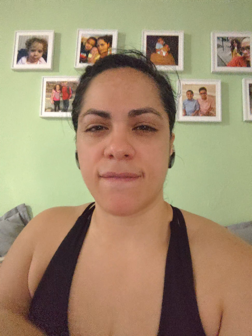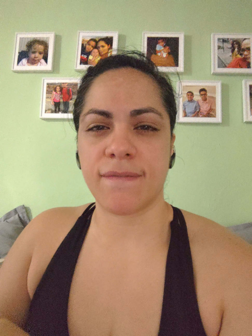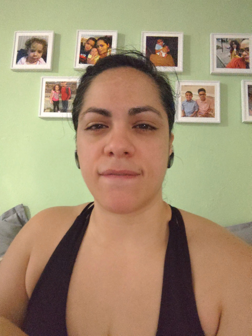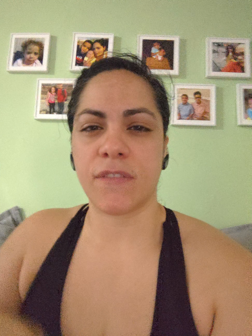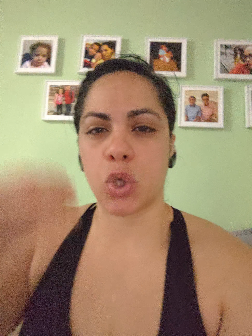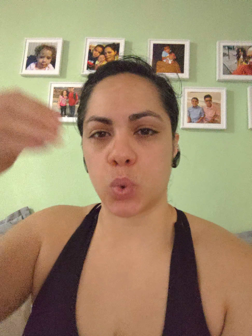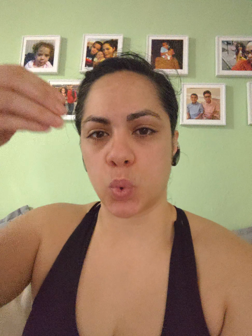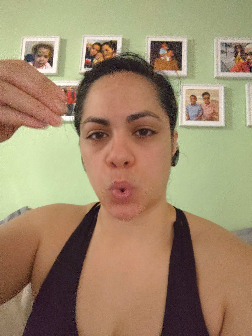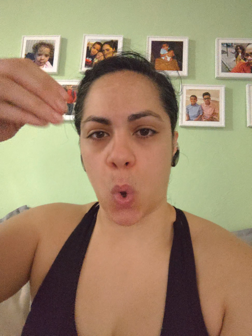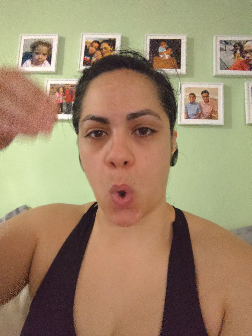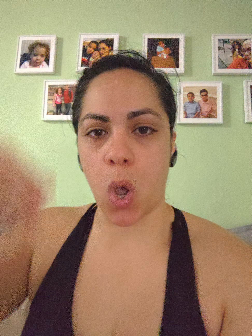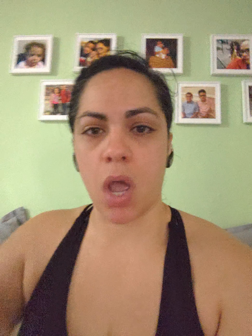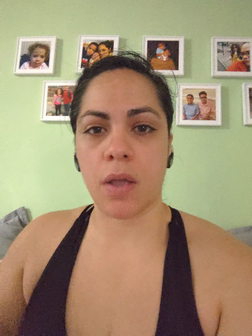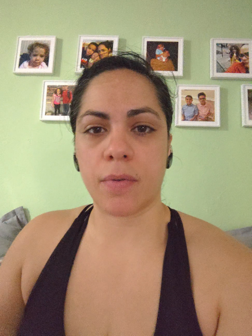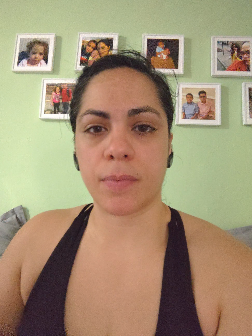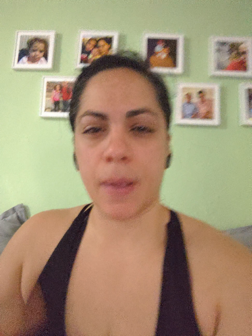store